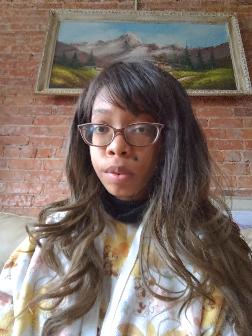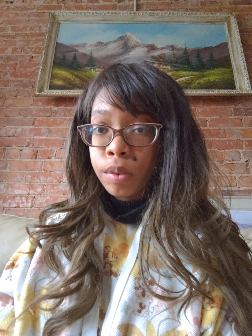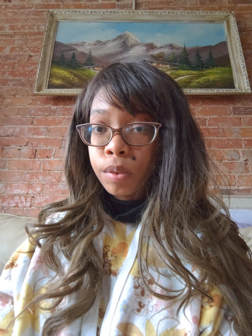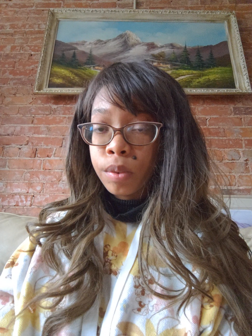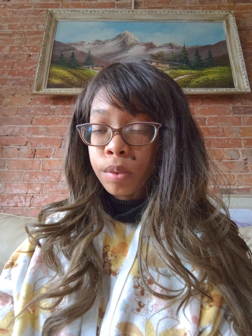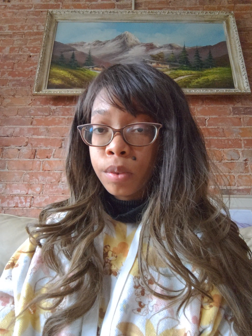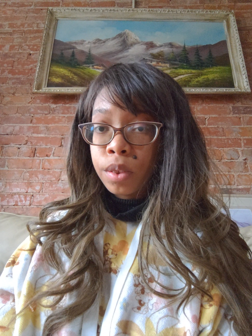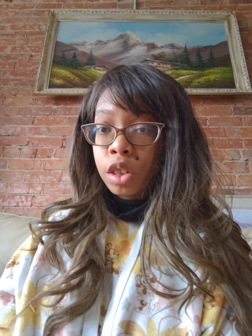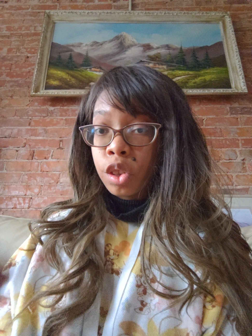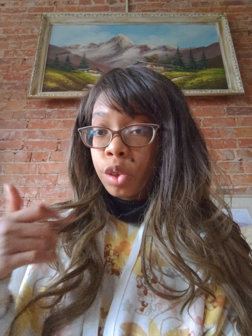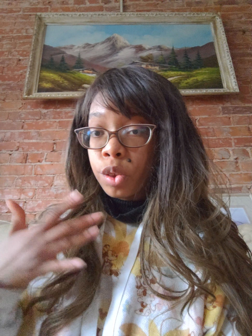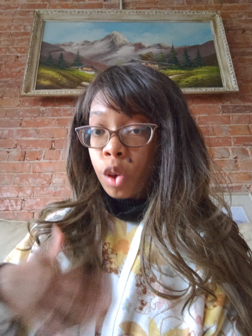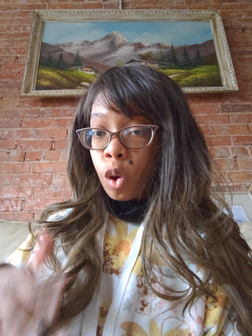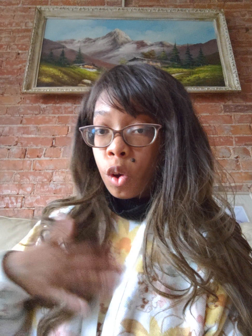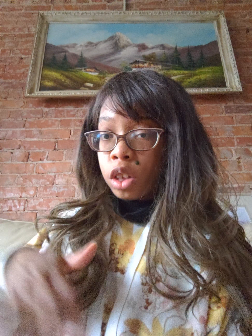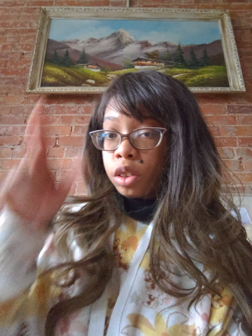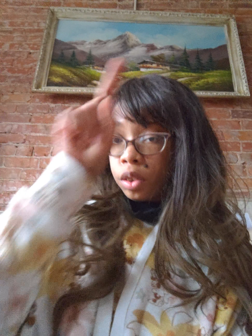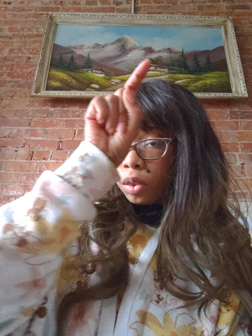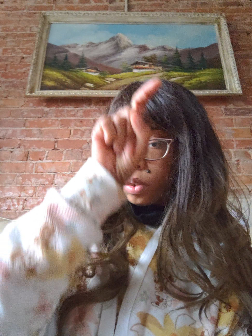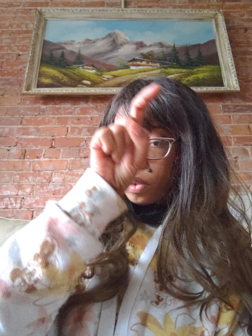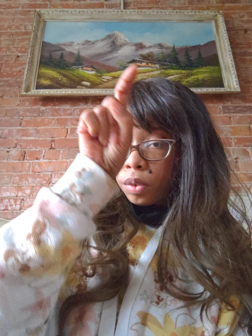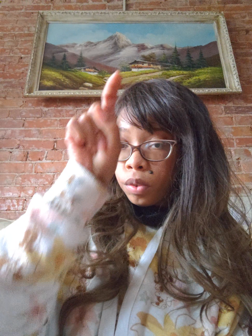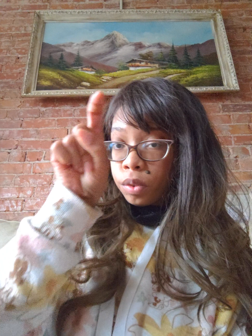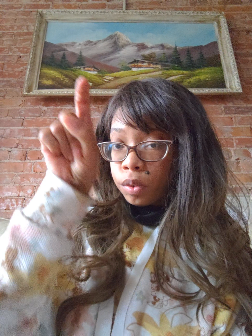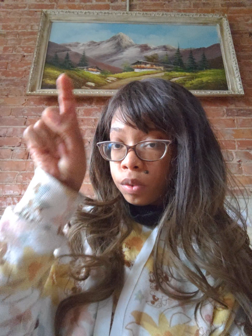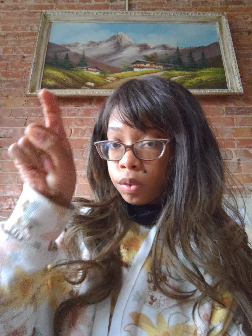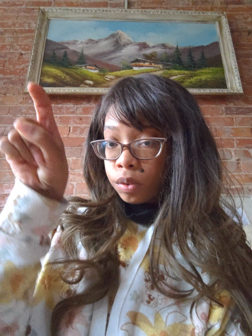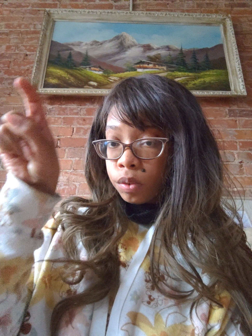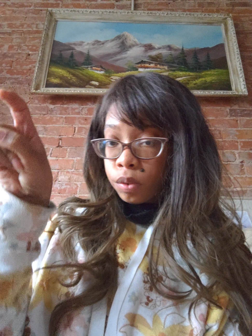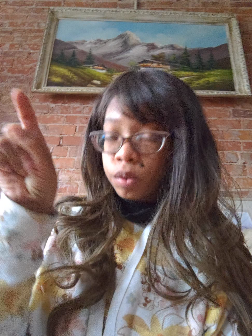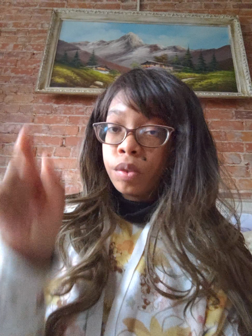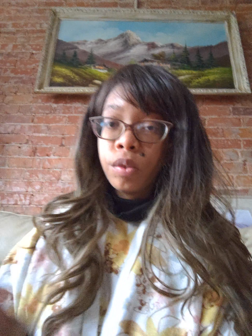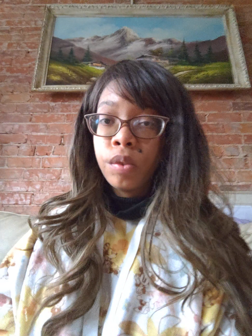closet